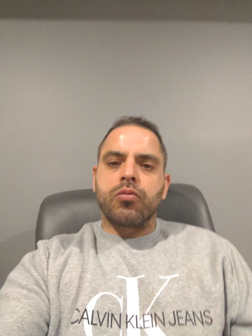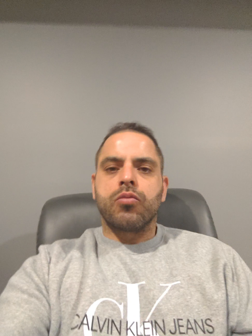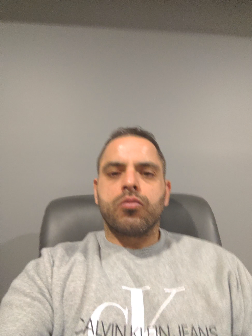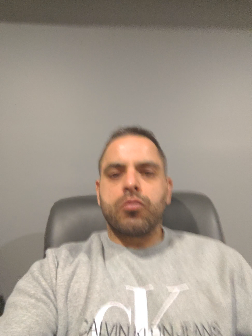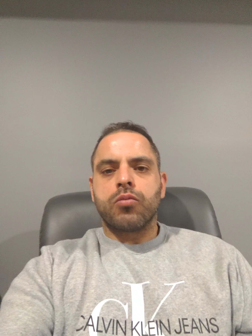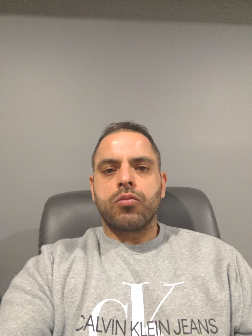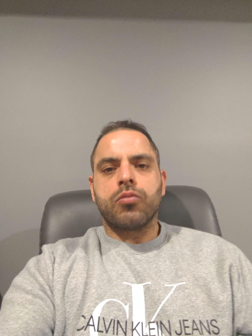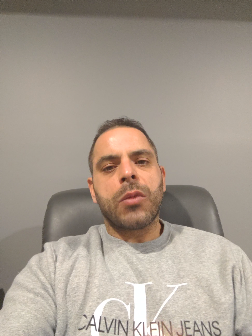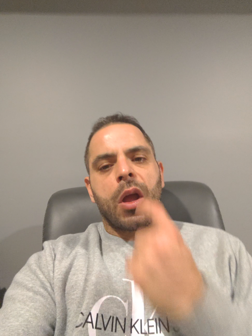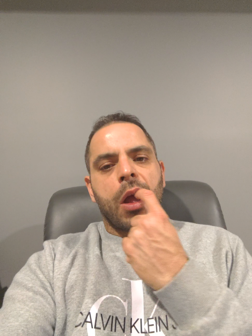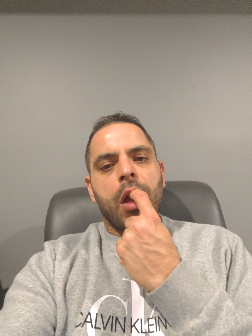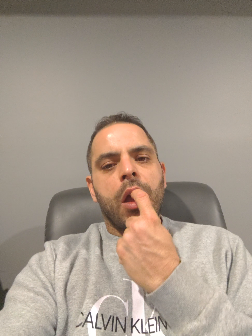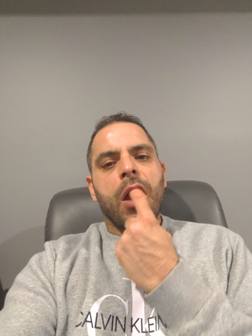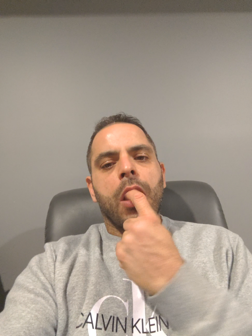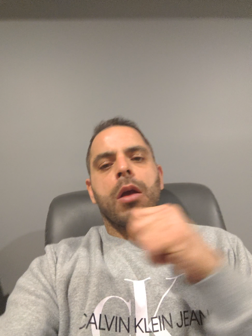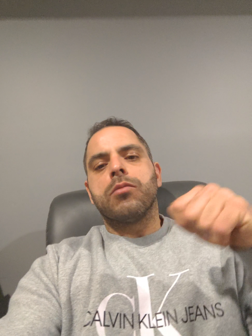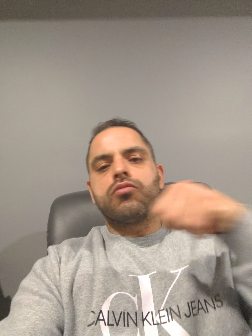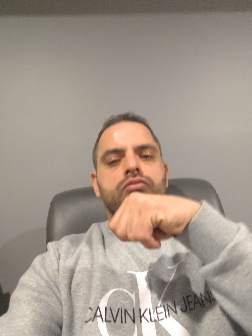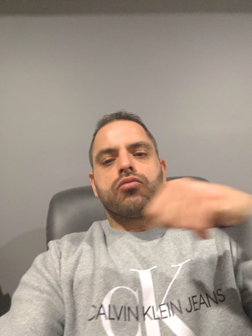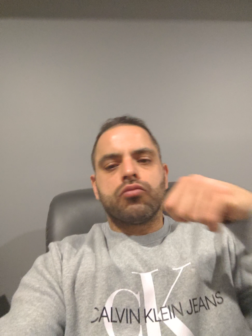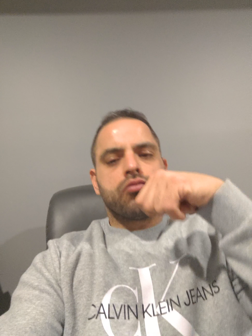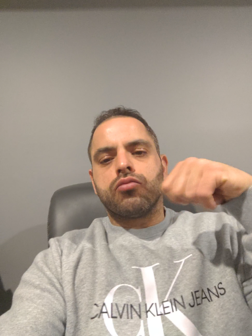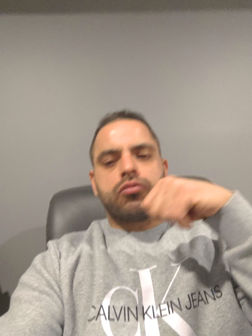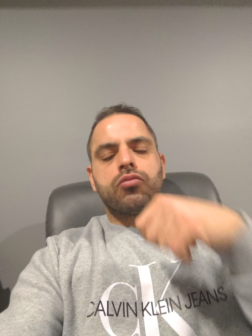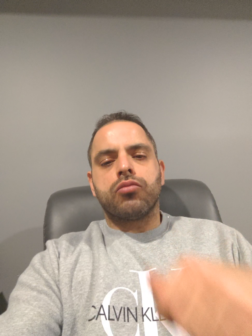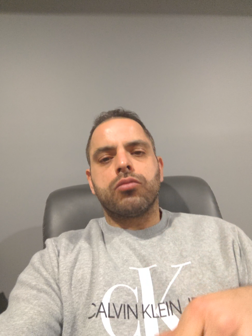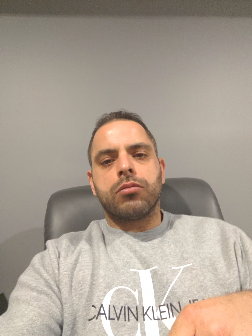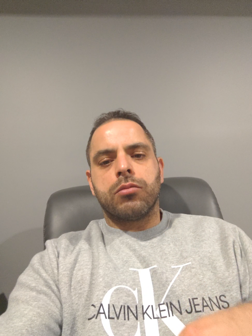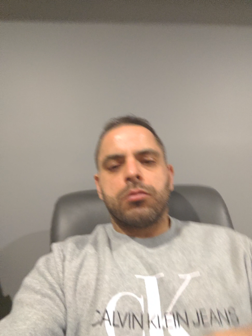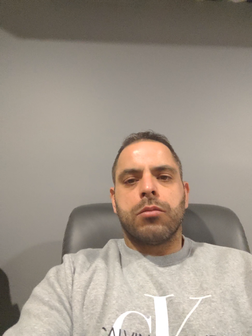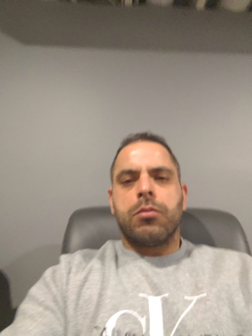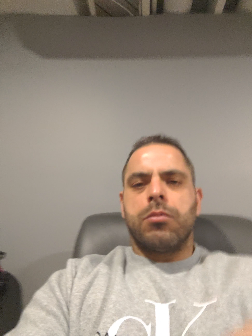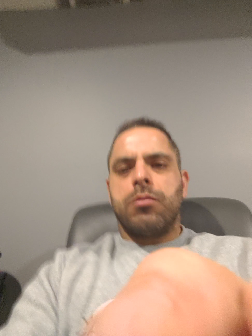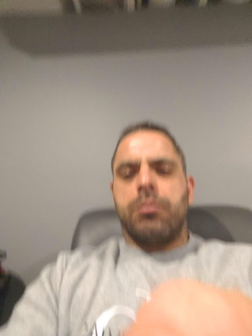toothbrush